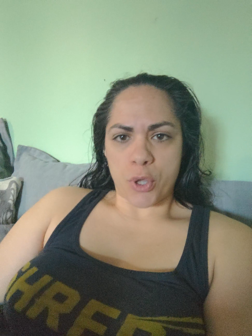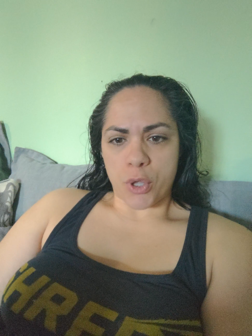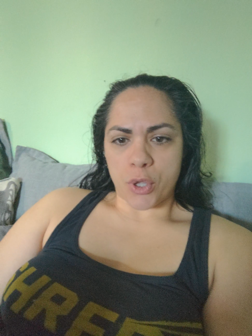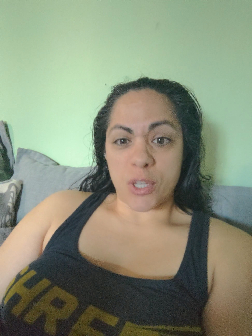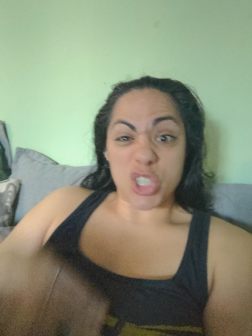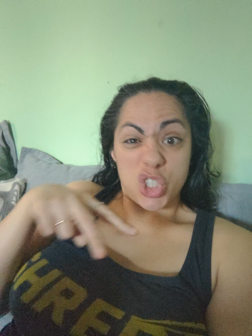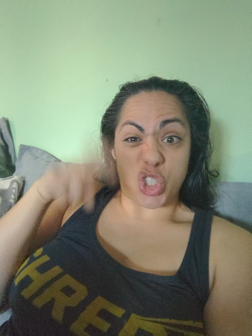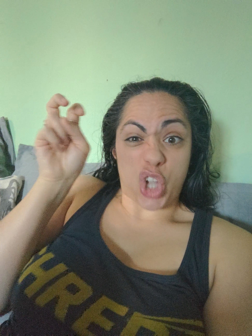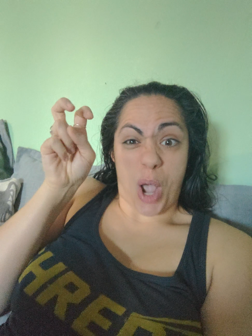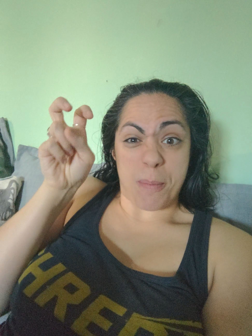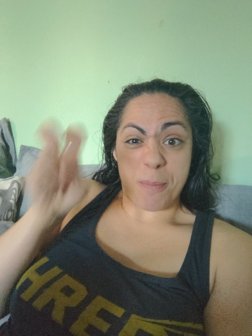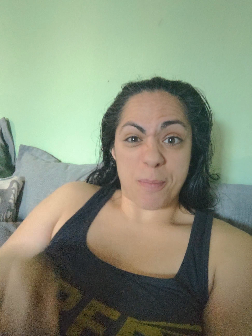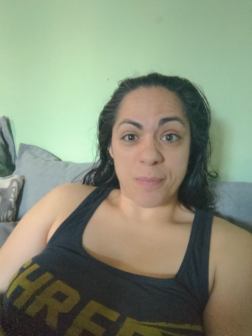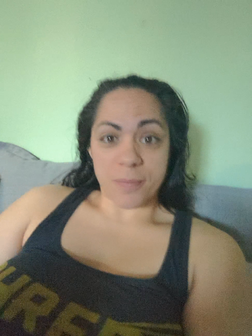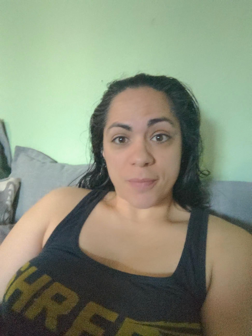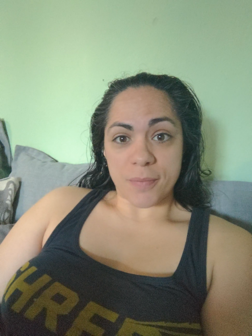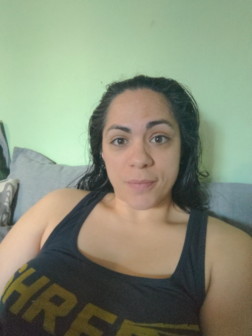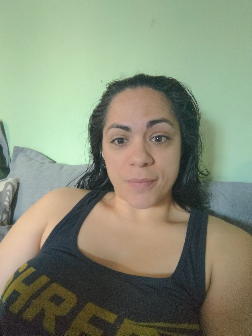jump